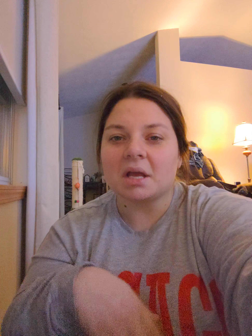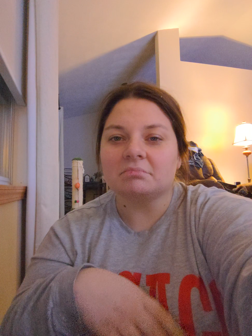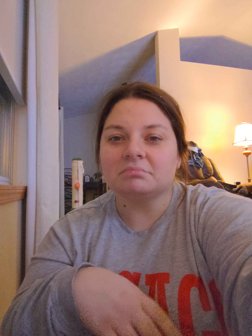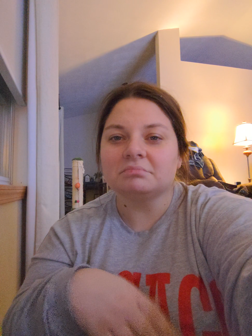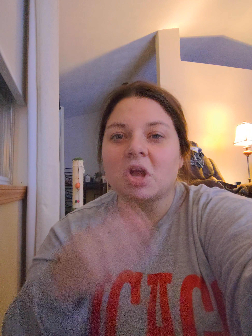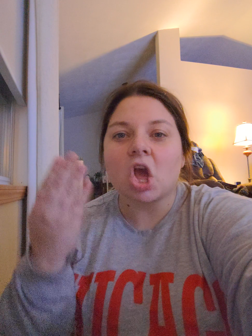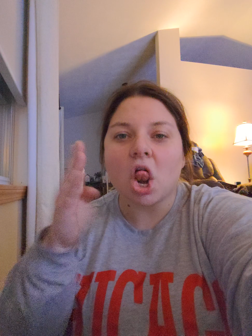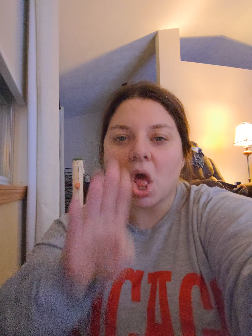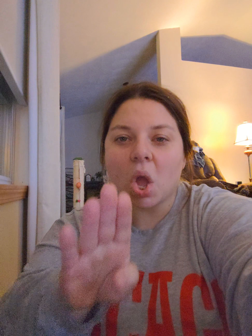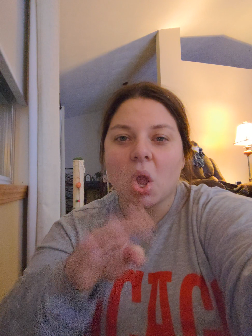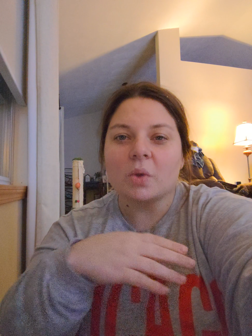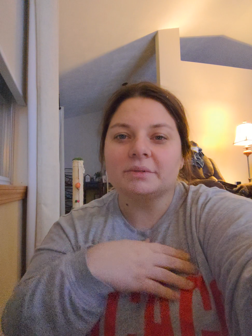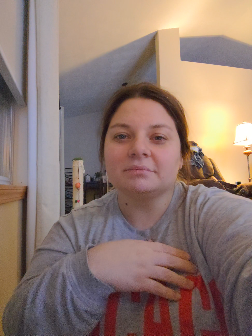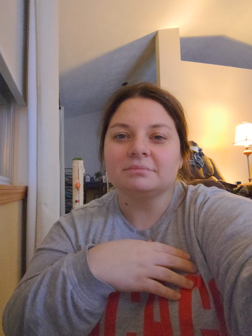close